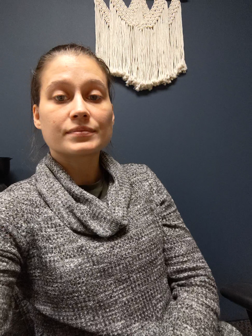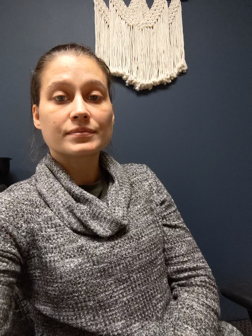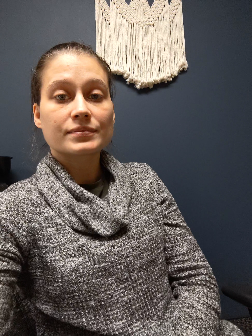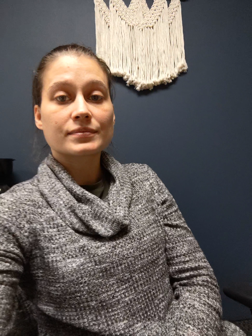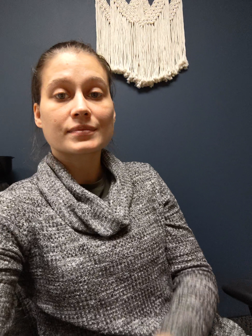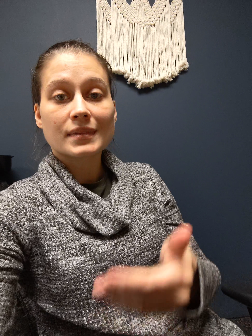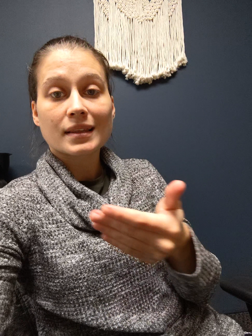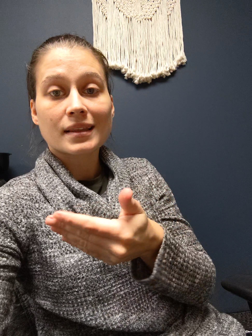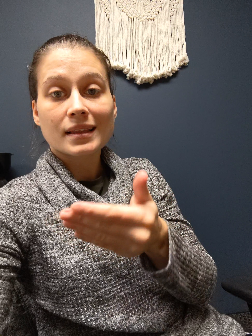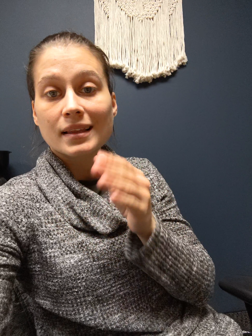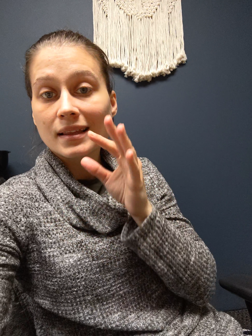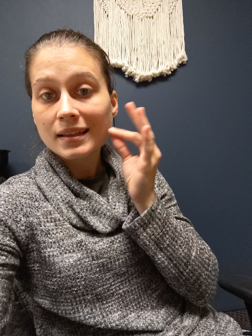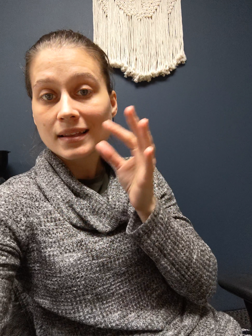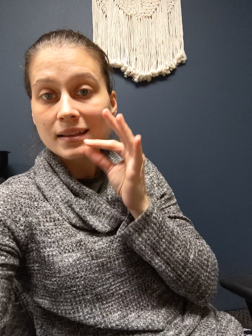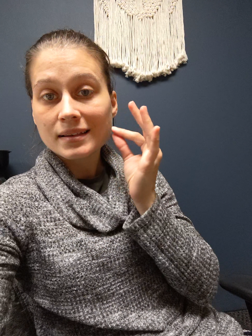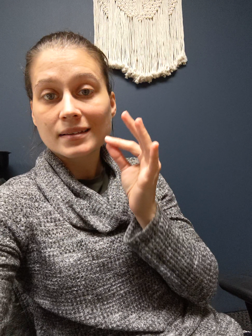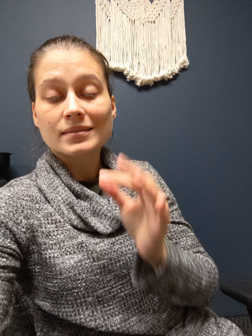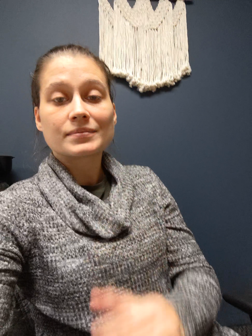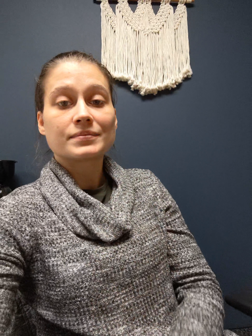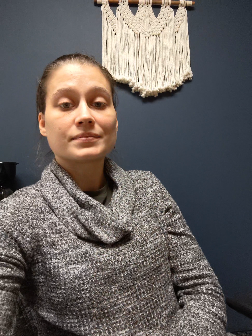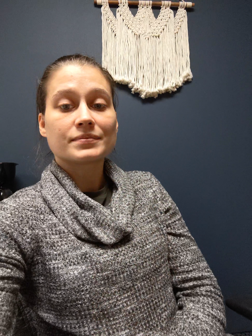kitty